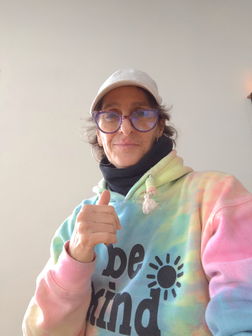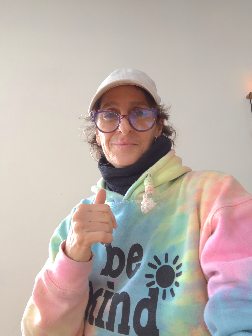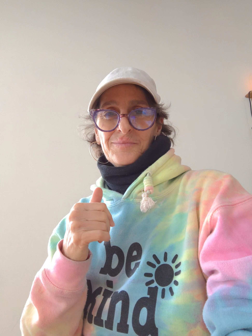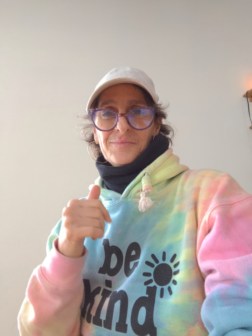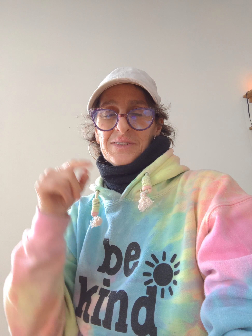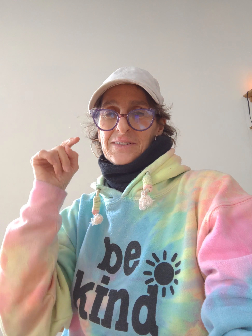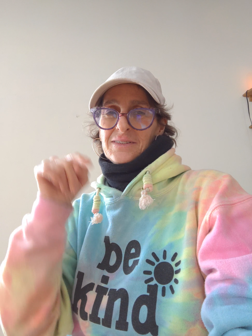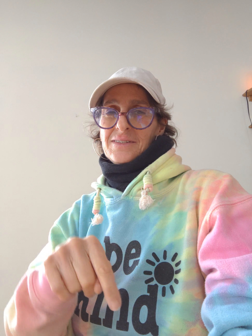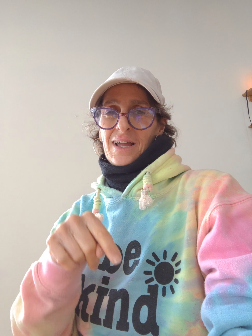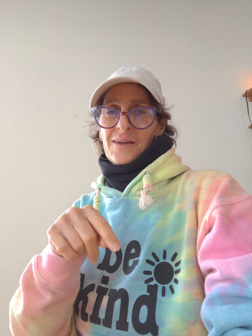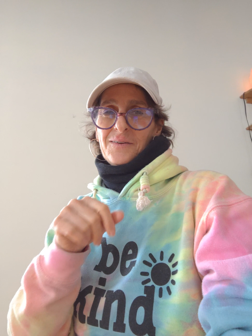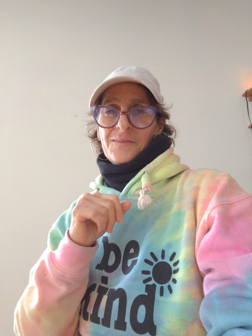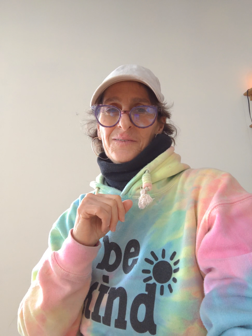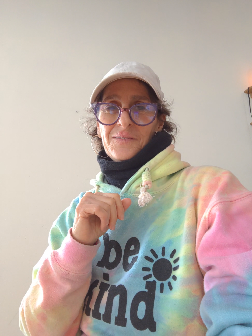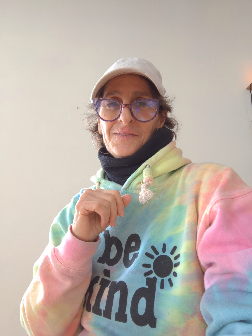down